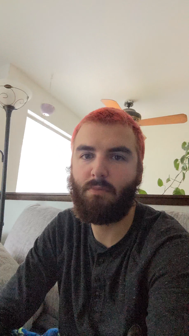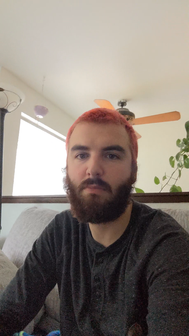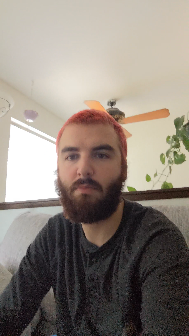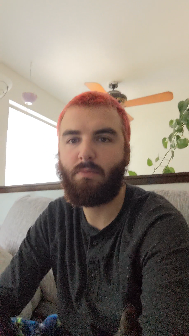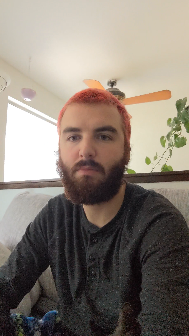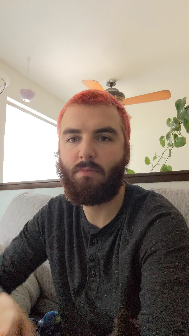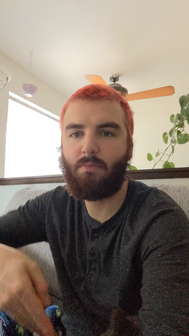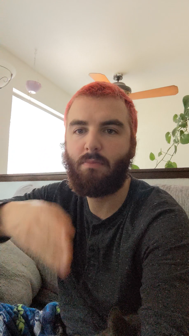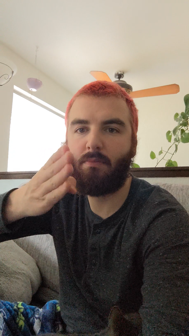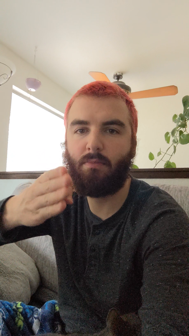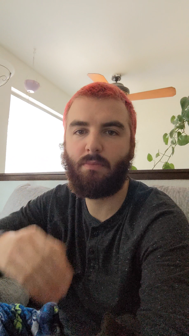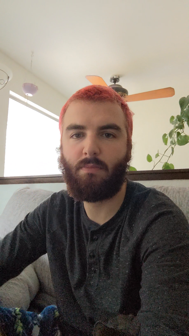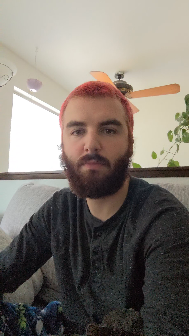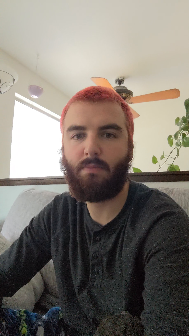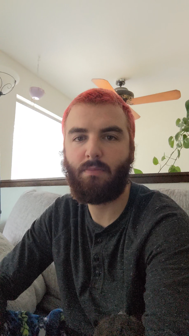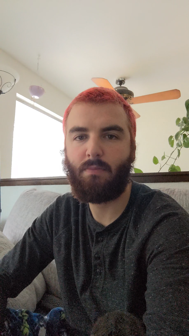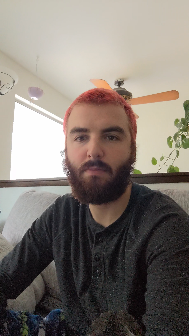kick